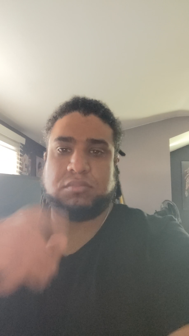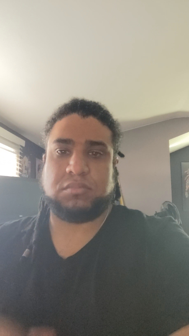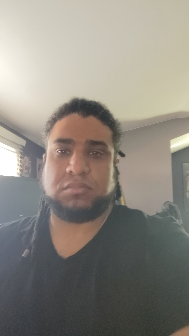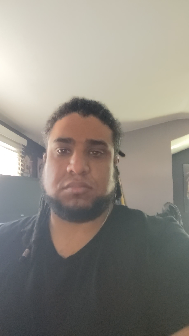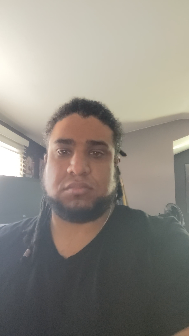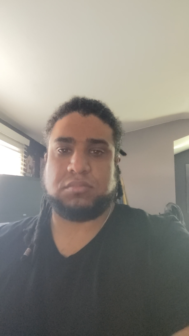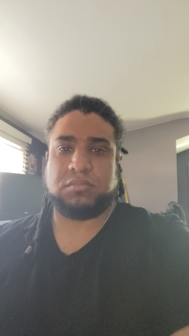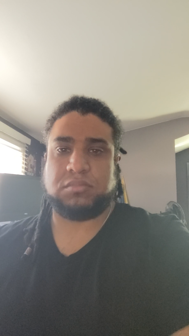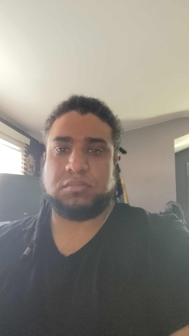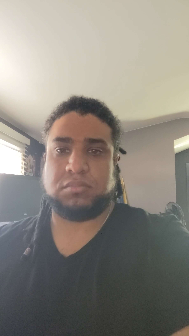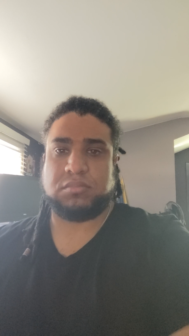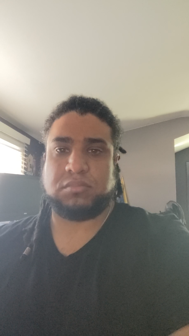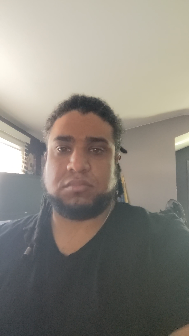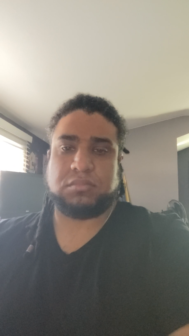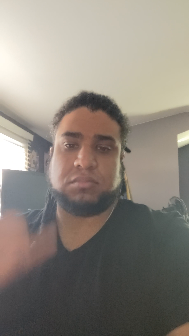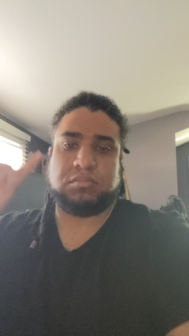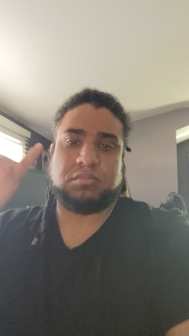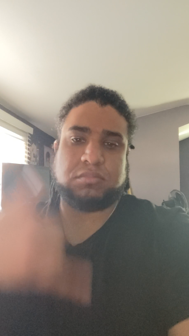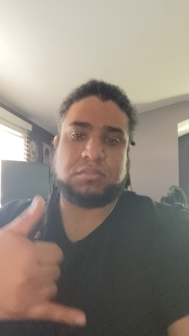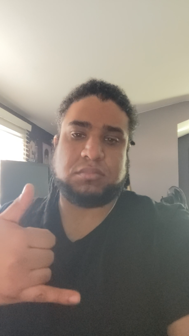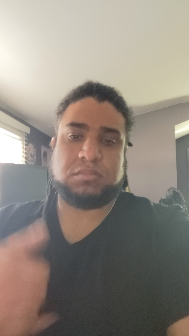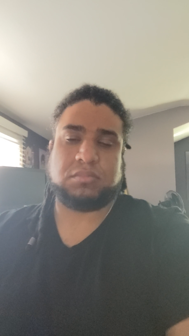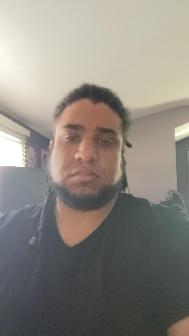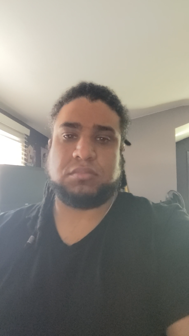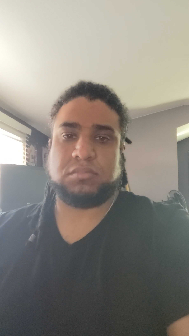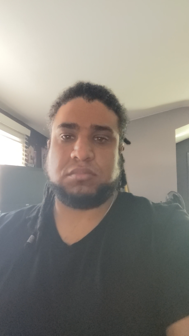last